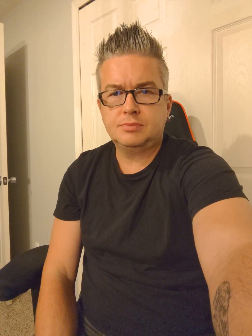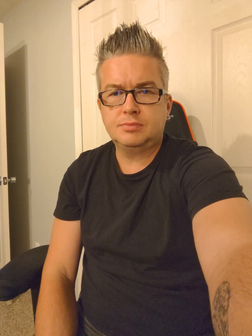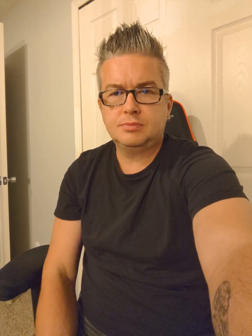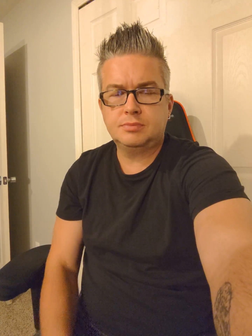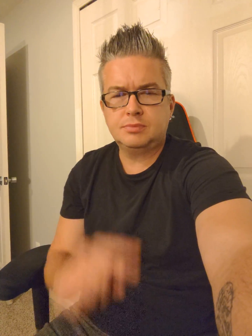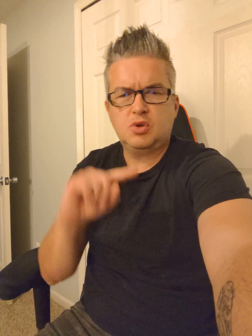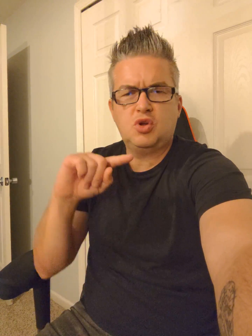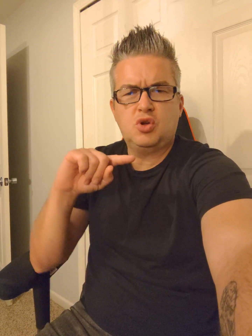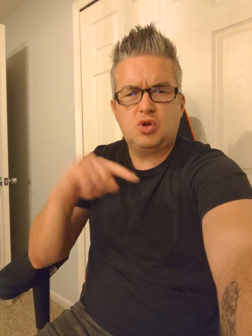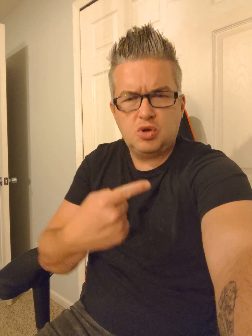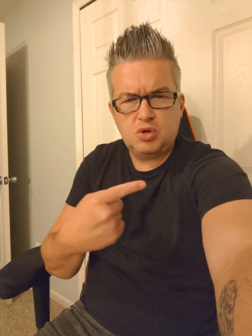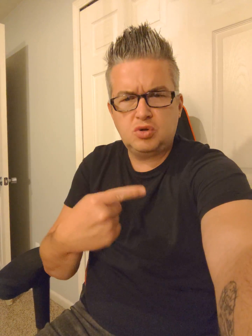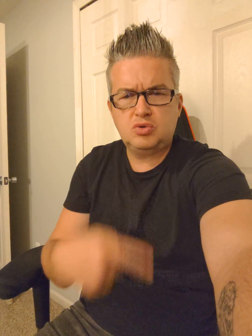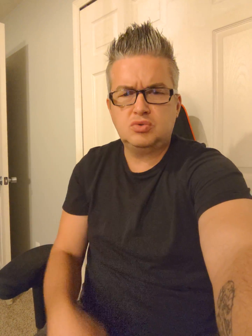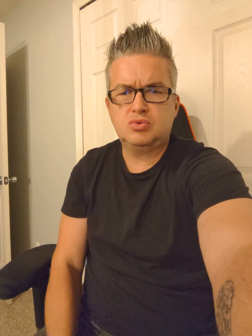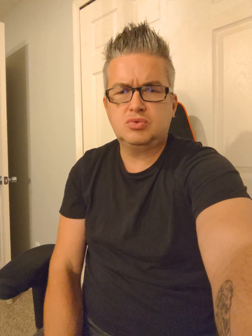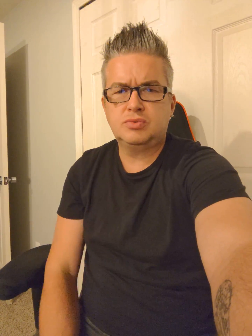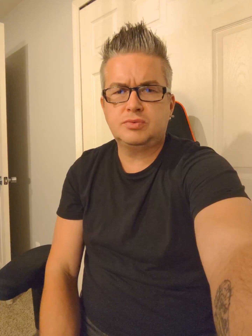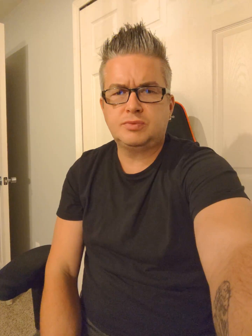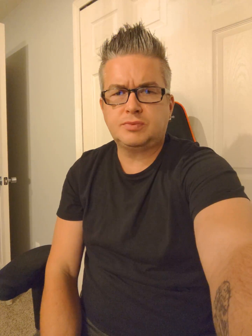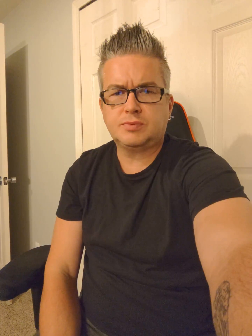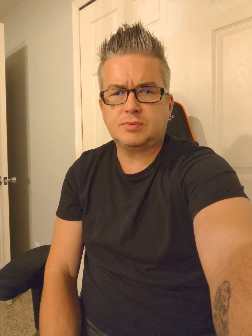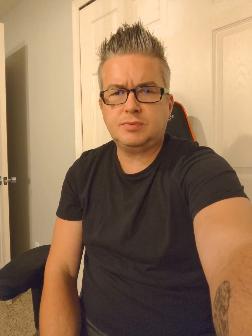hurt